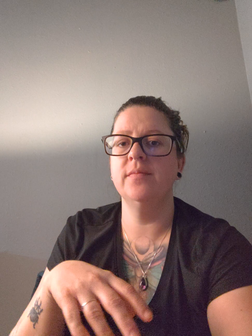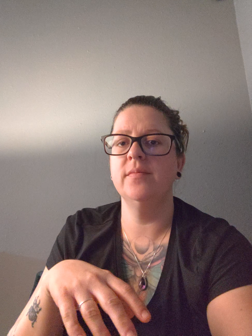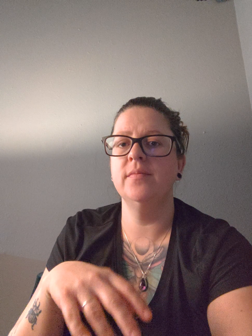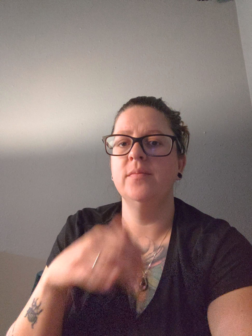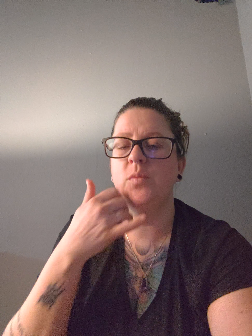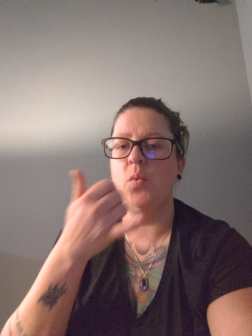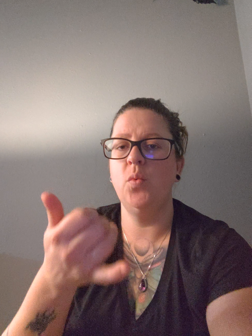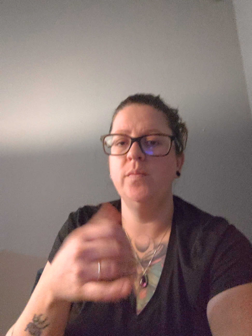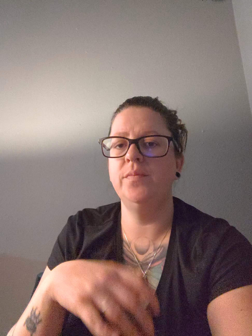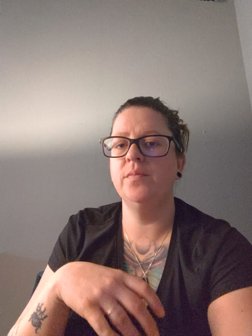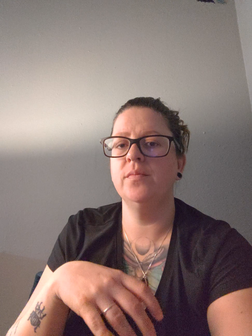call on the phone